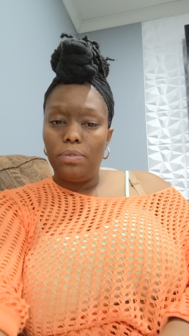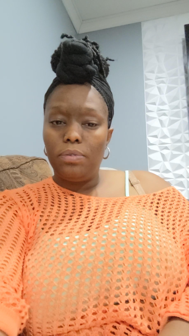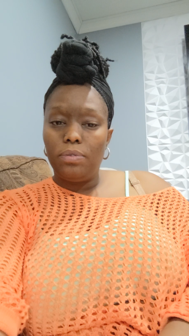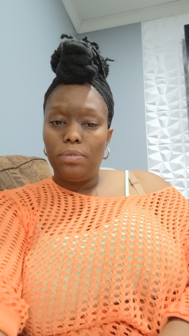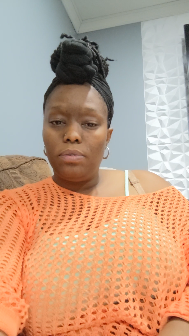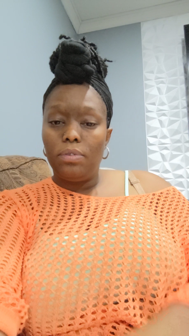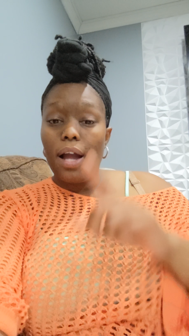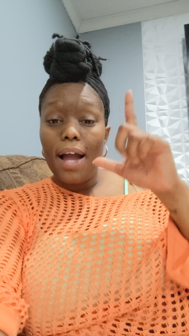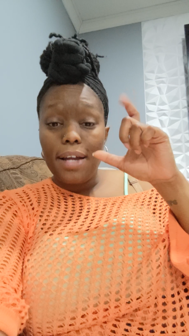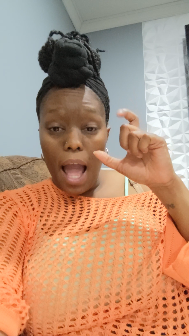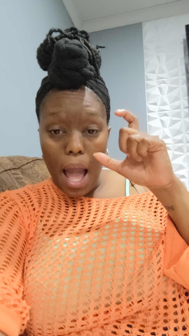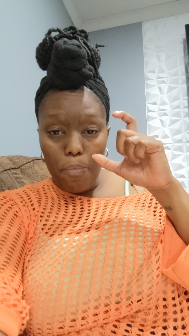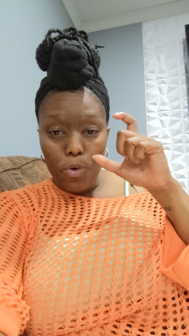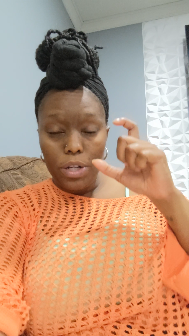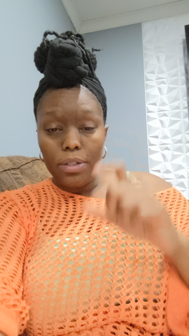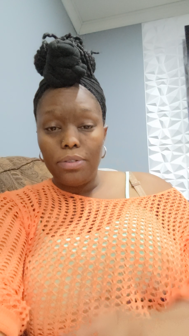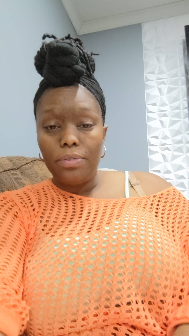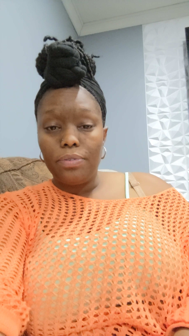camera